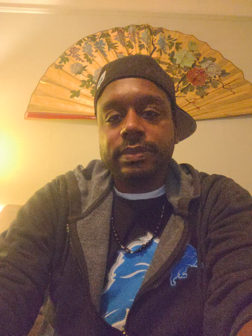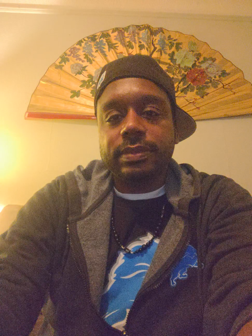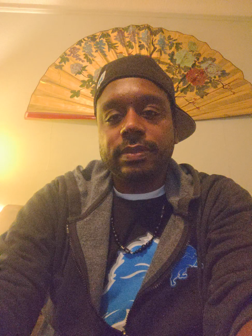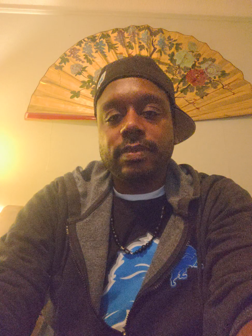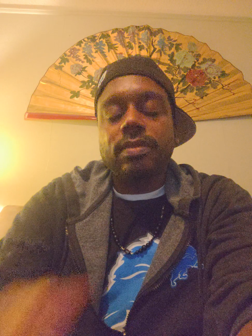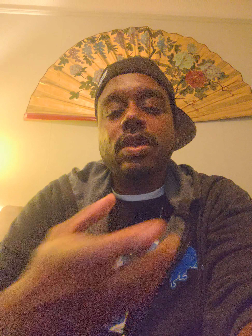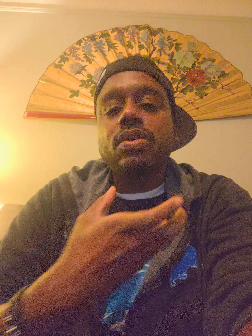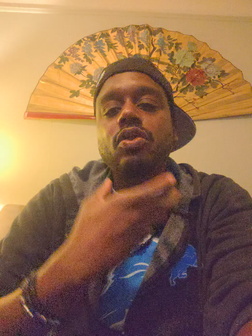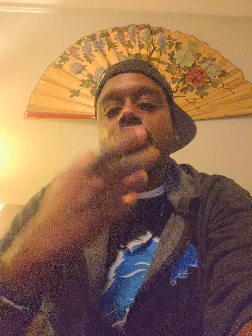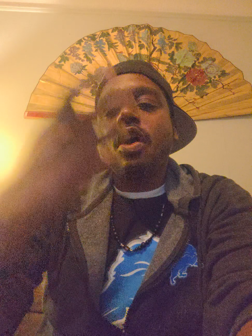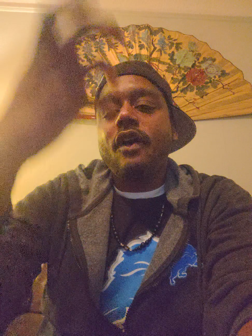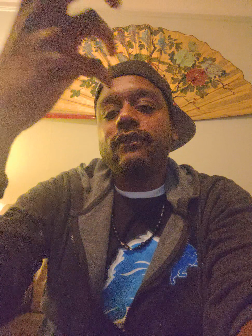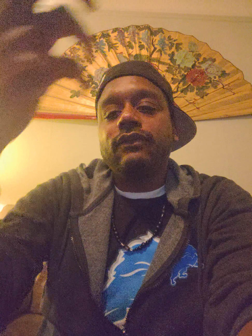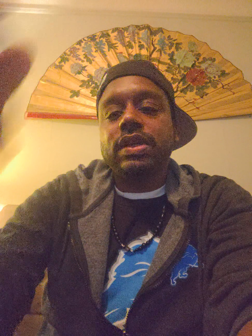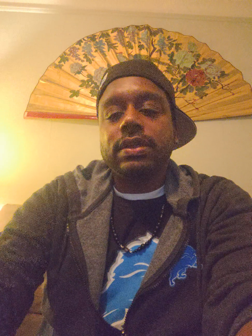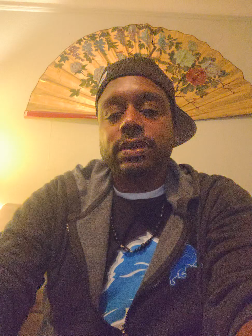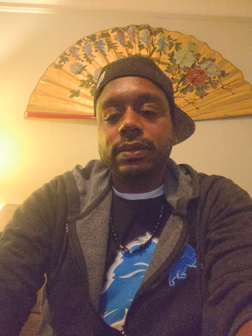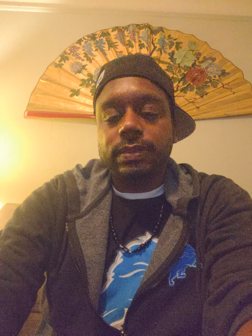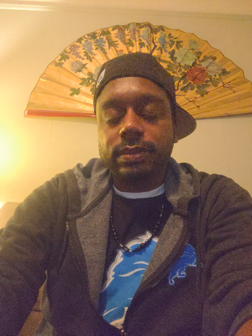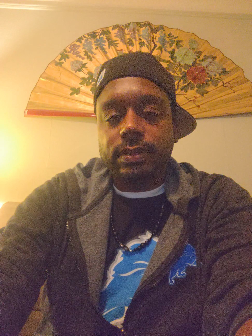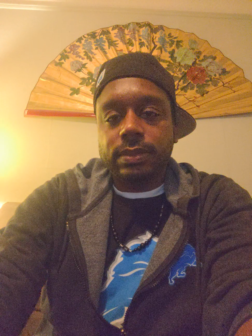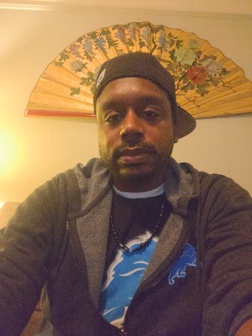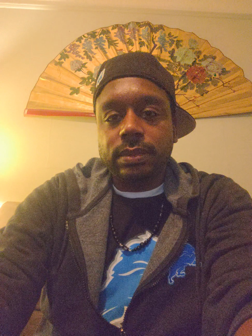giraffe